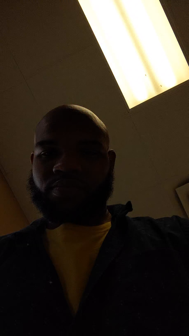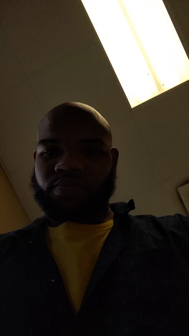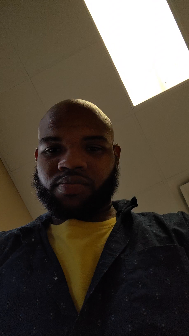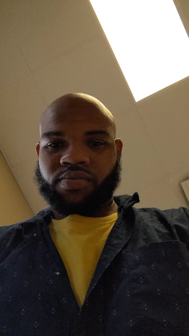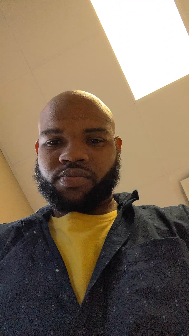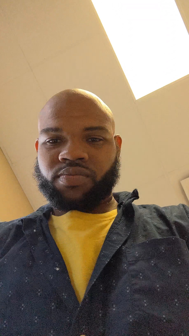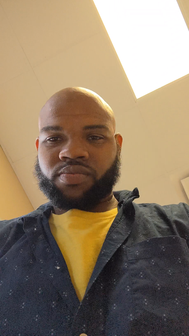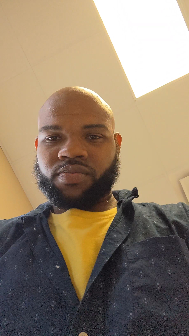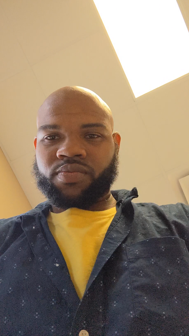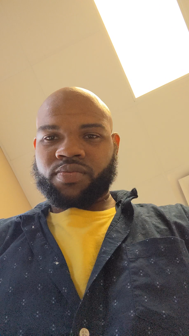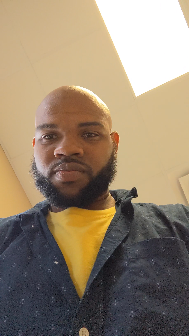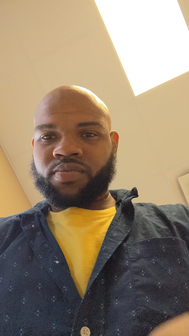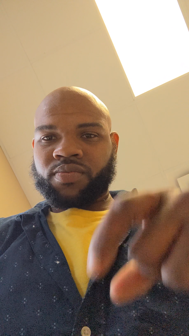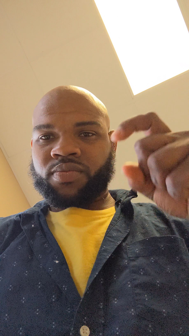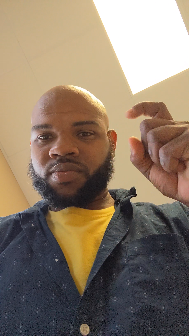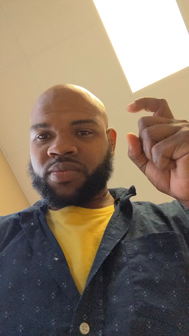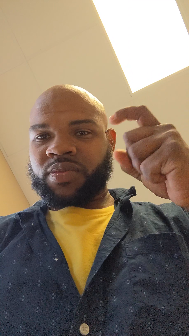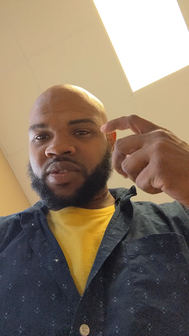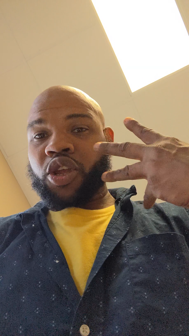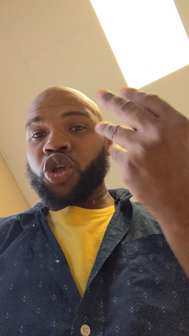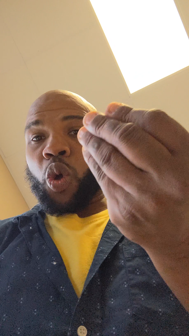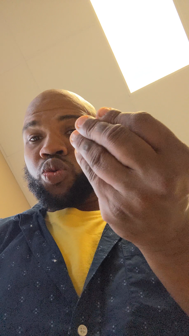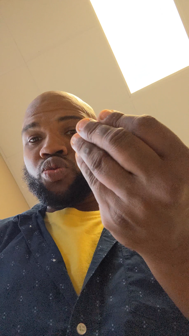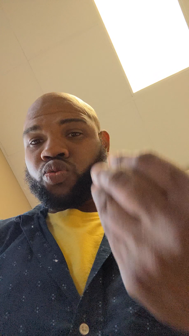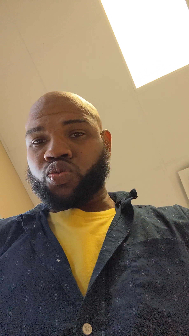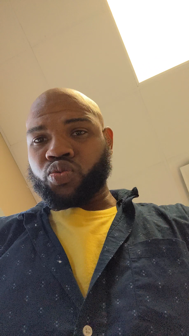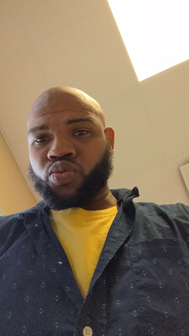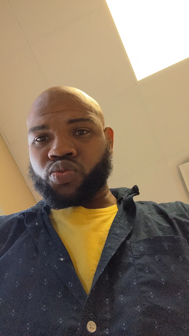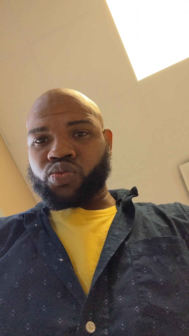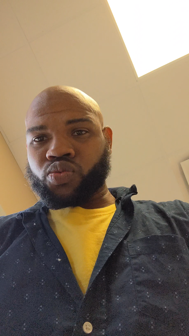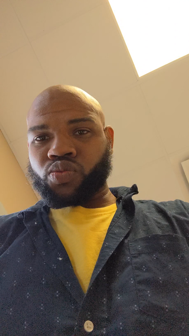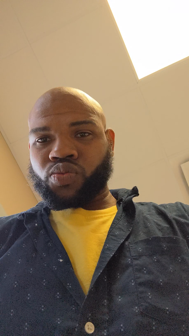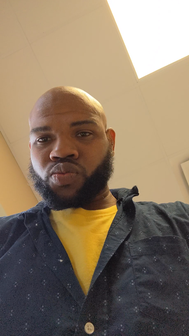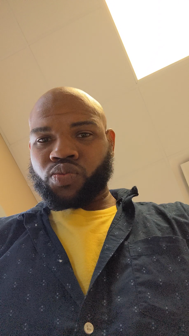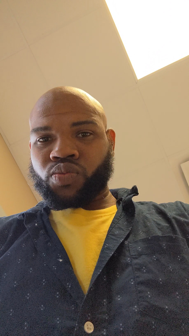got to